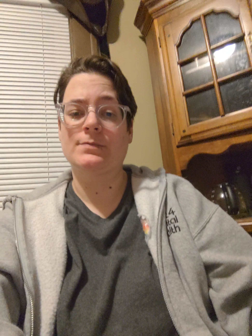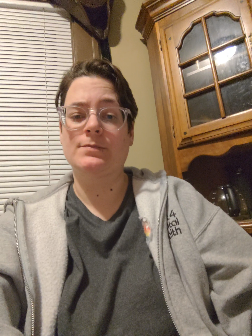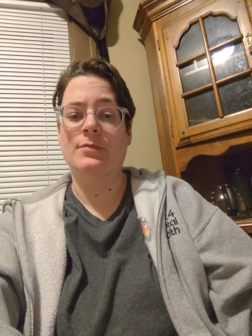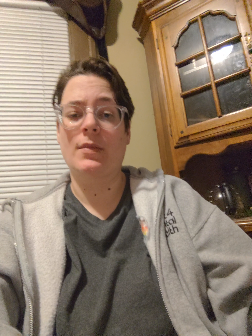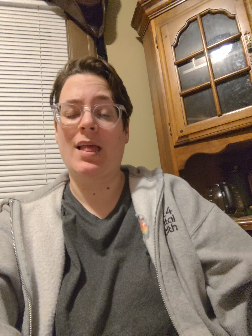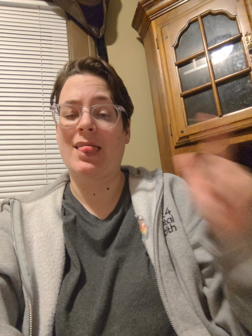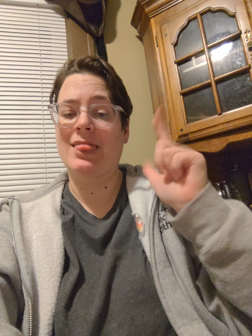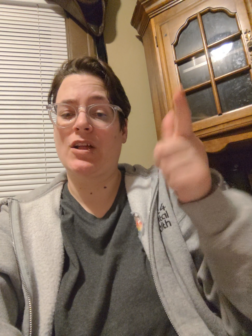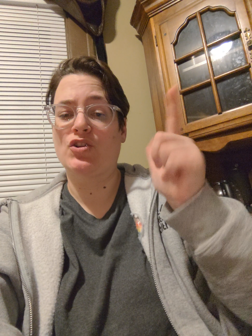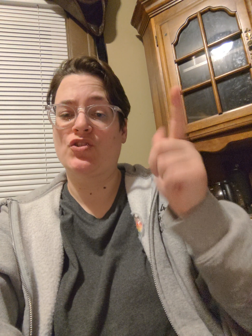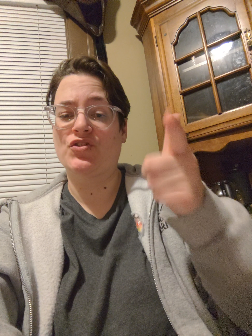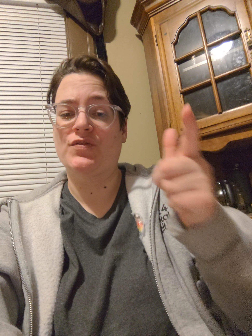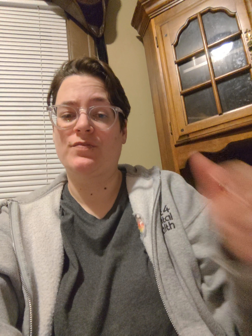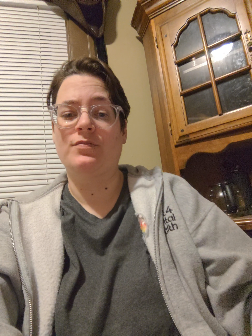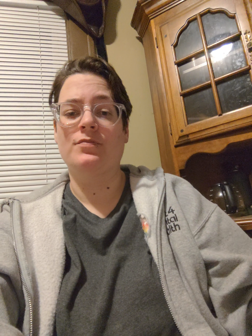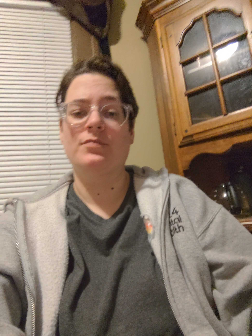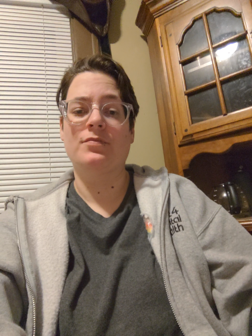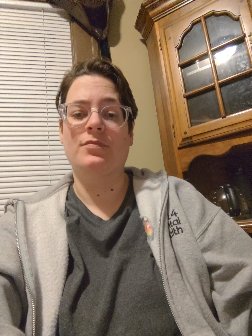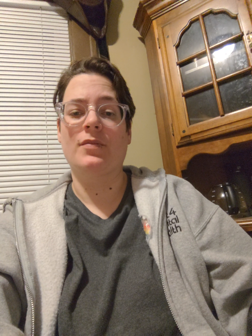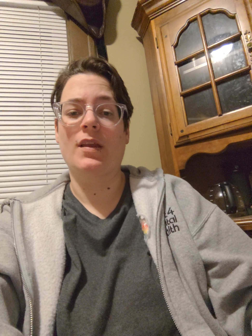later